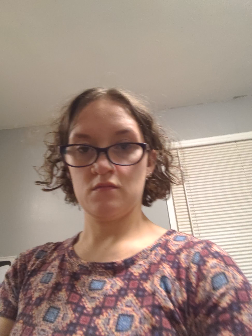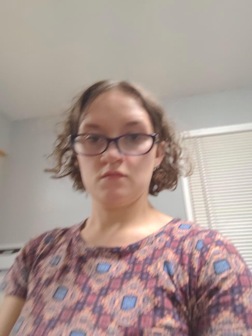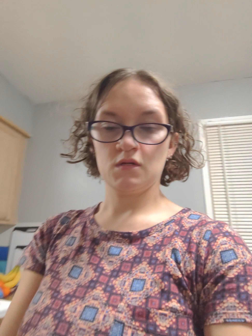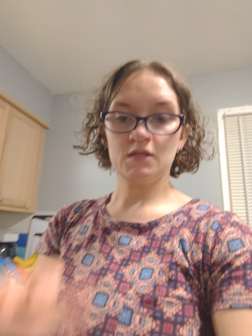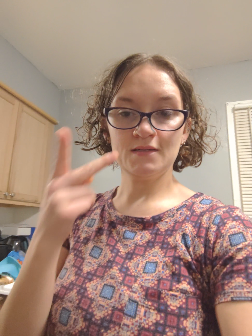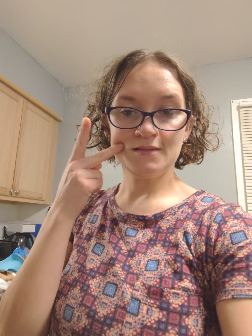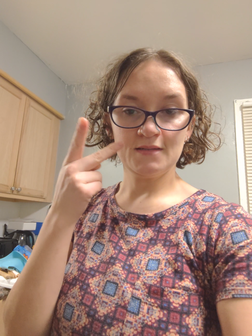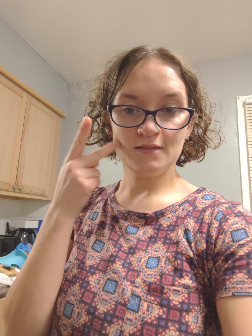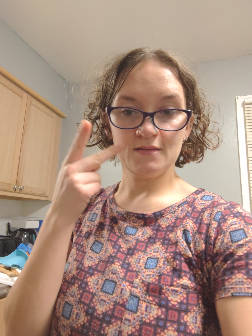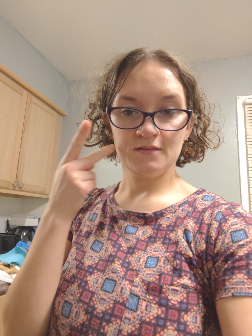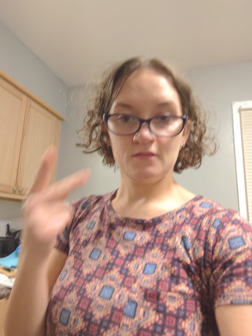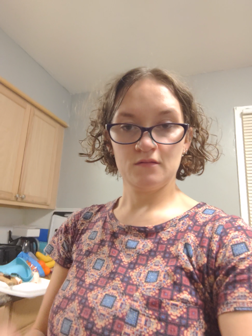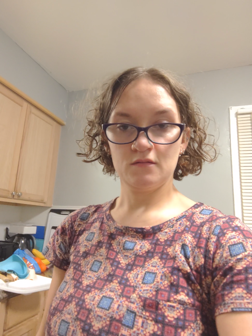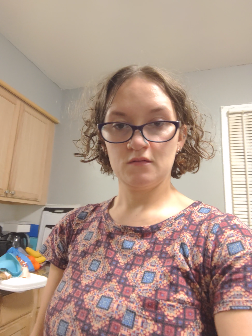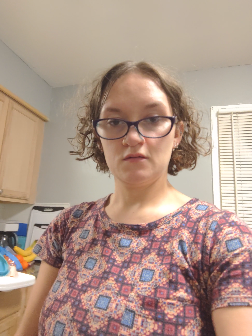kitty